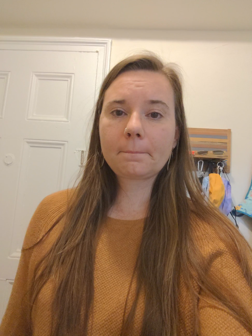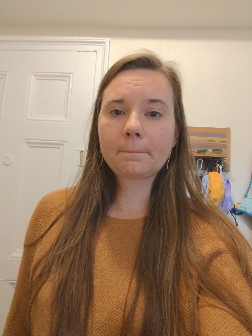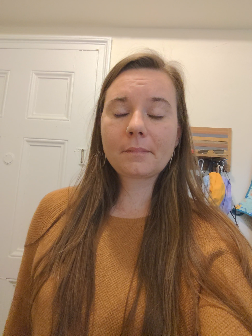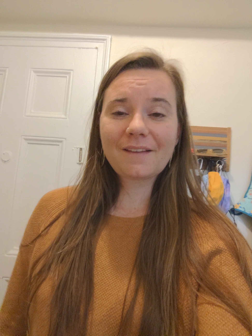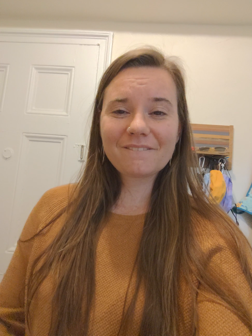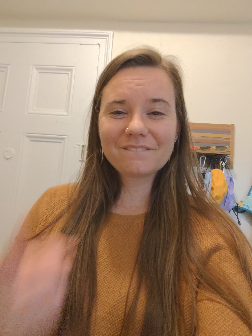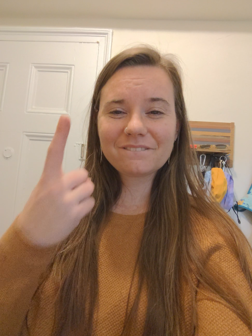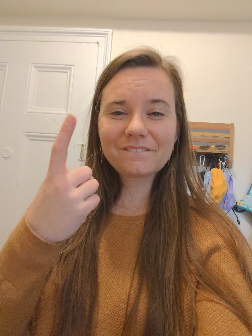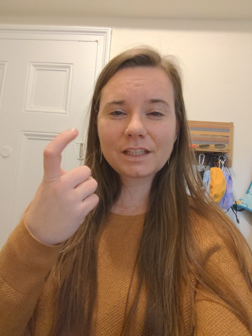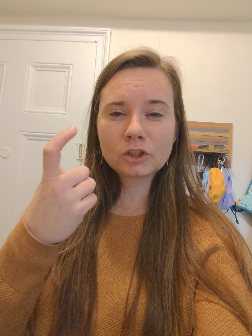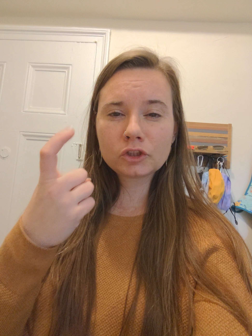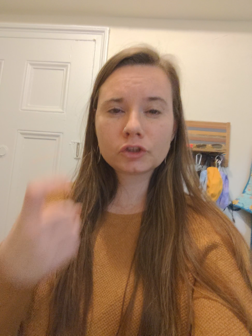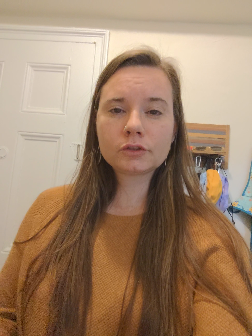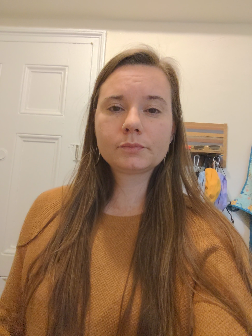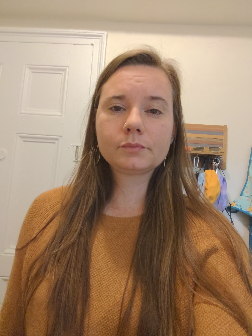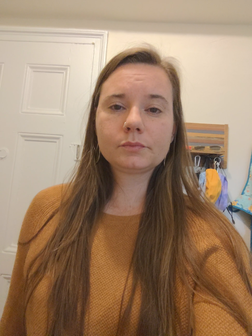finger